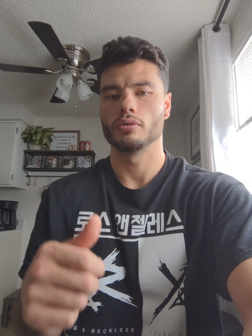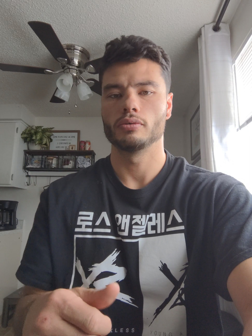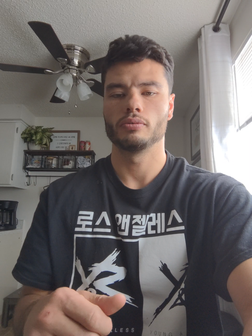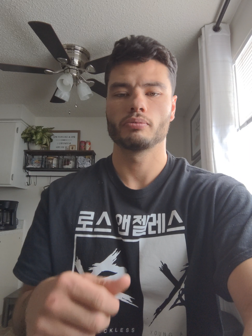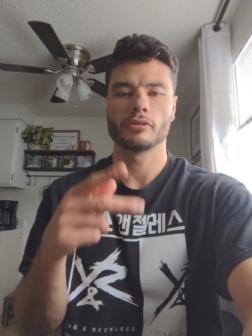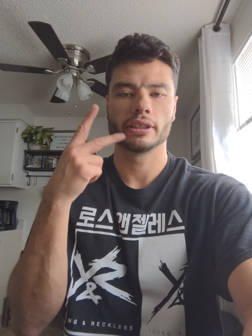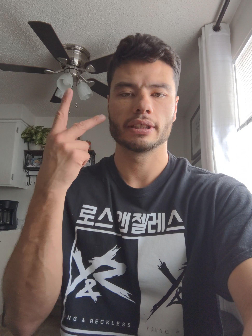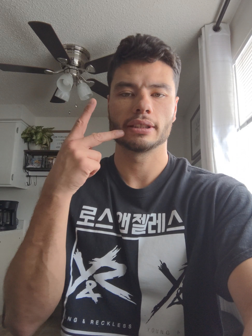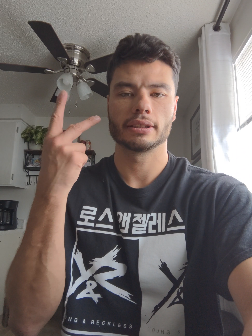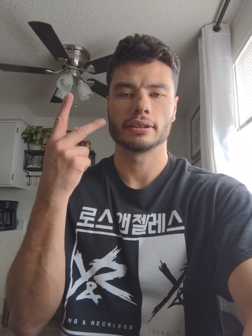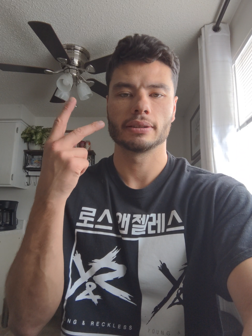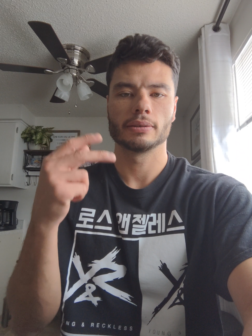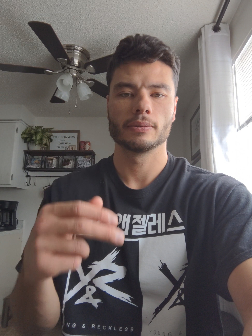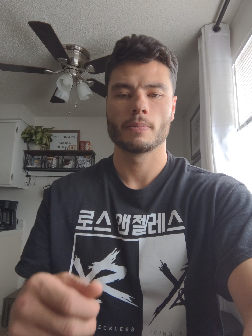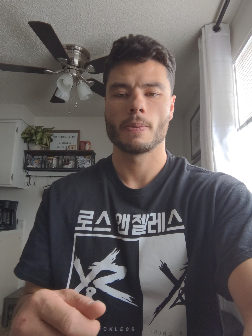kitty